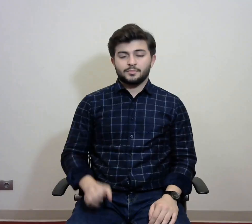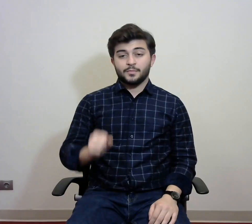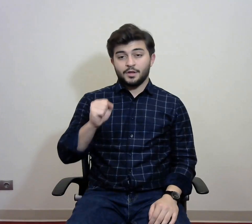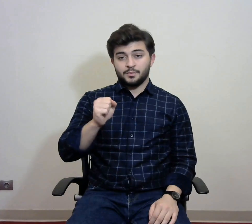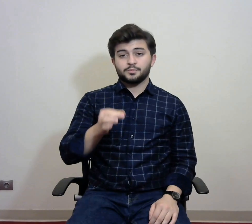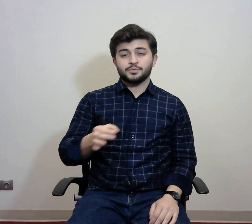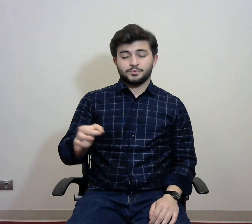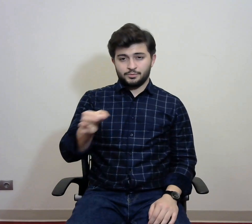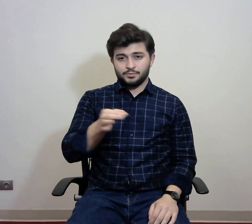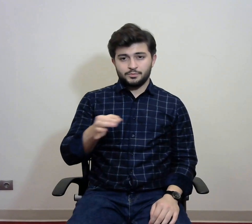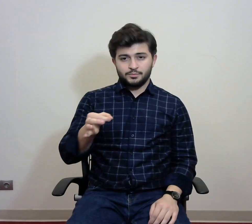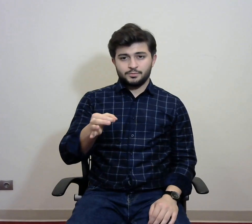abşeron rayon